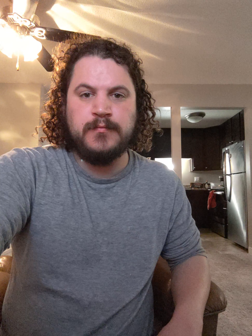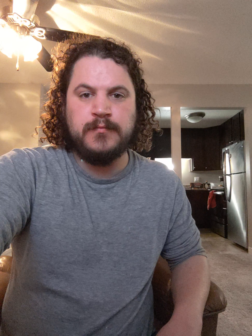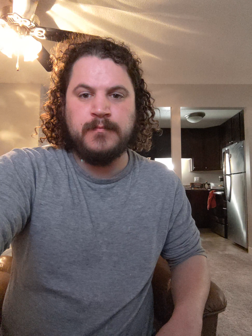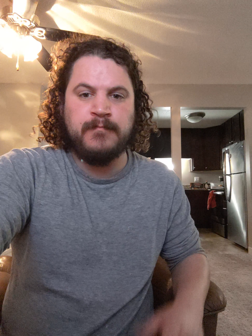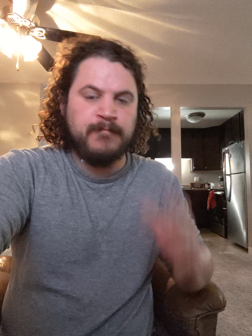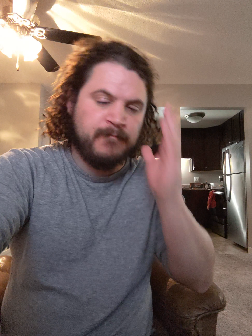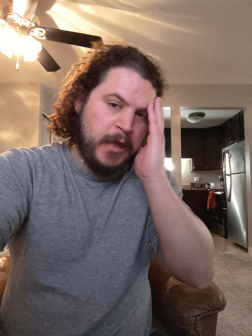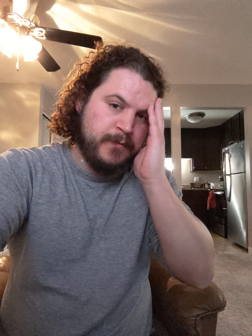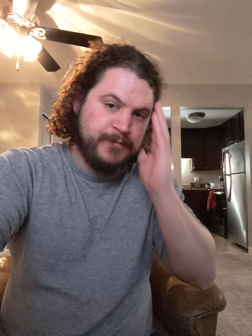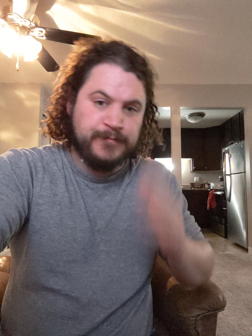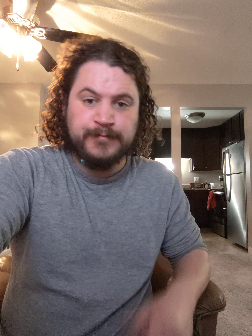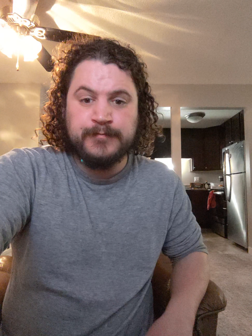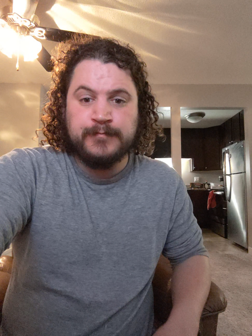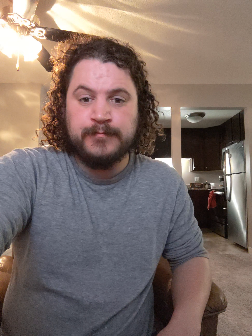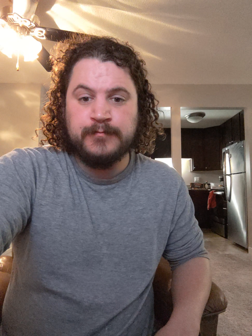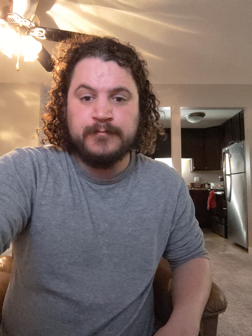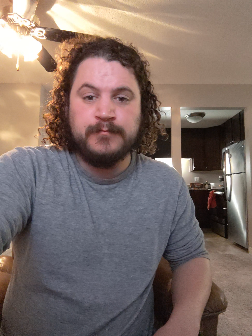bed